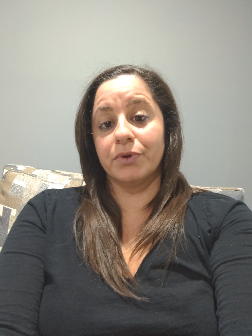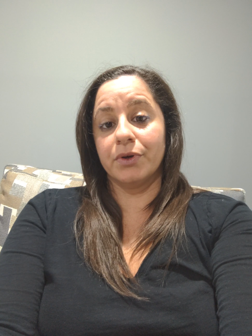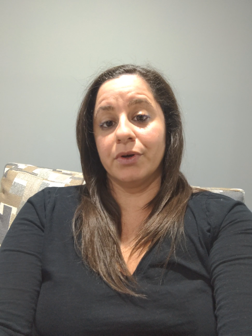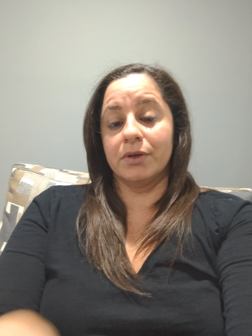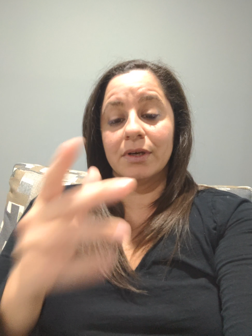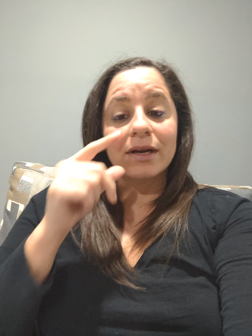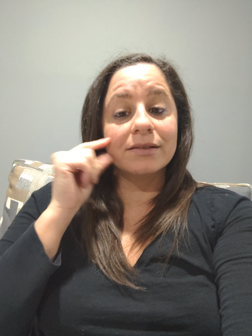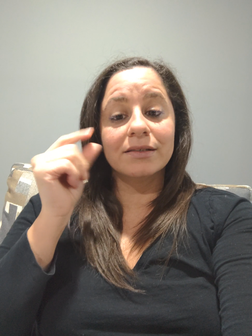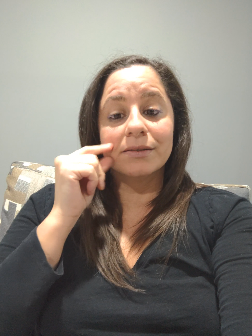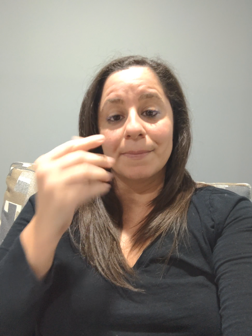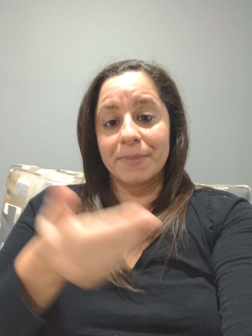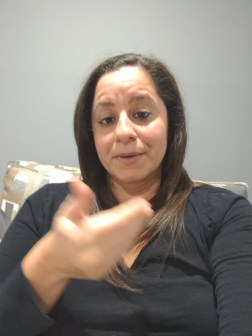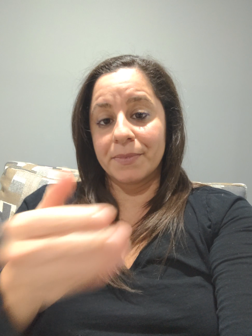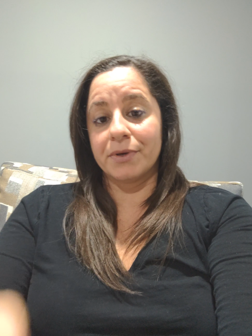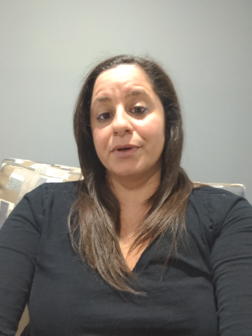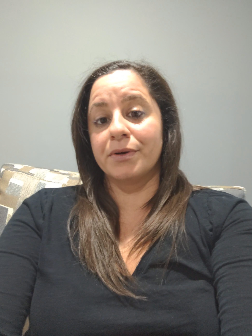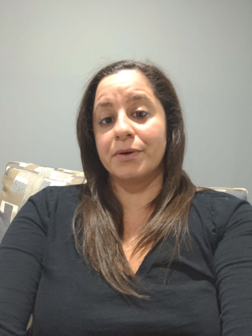kitty